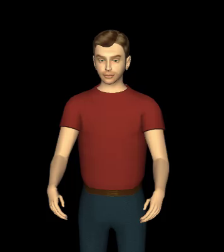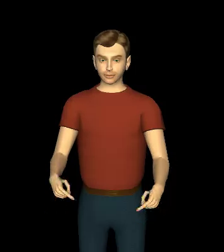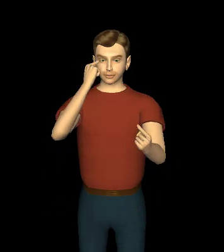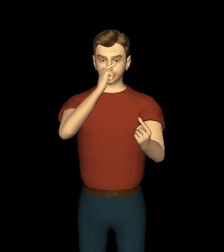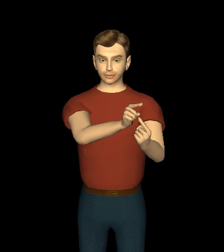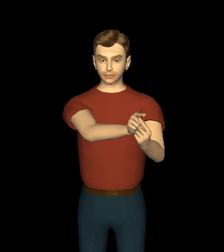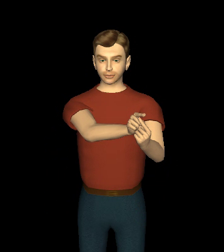موضوع